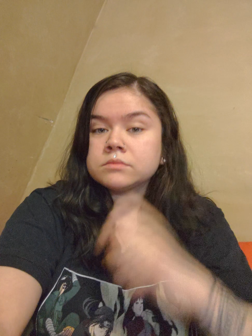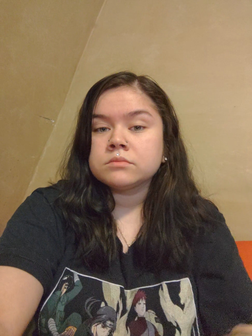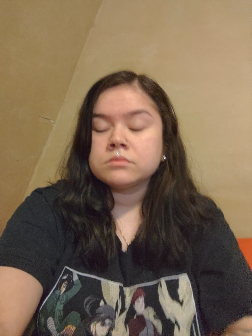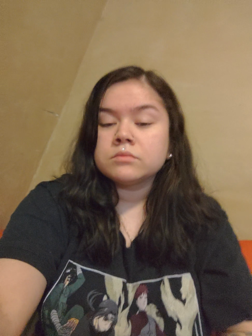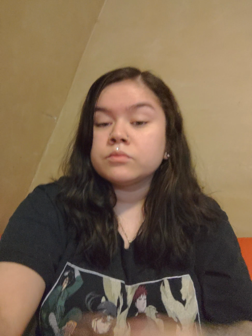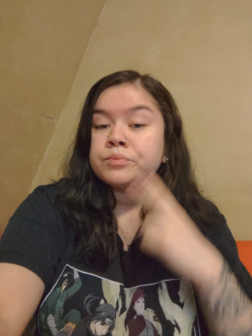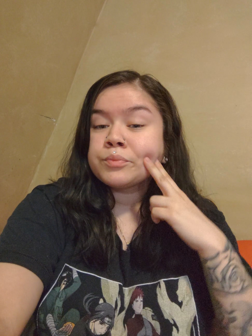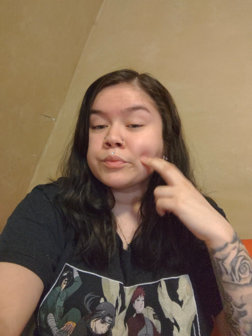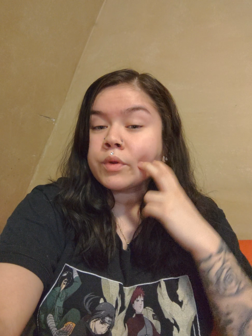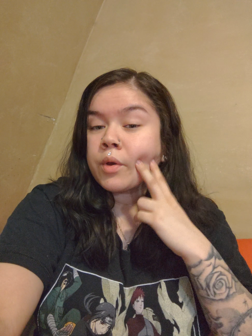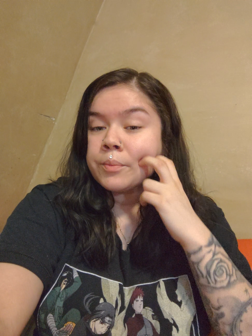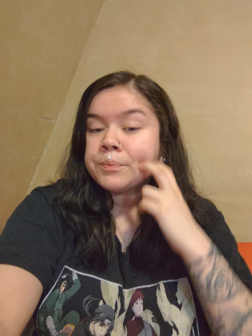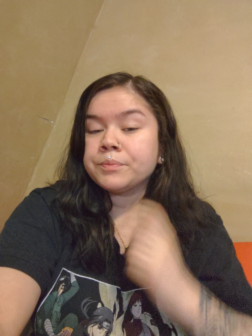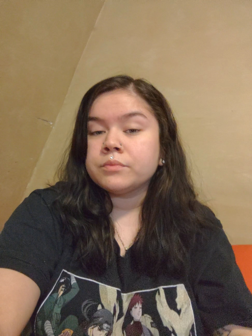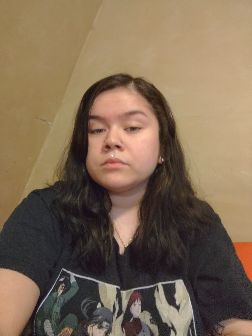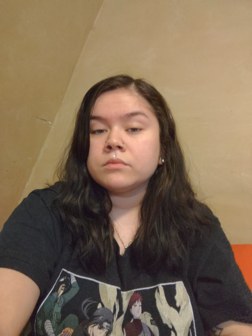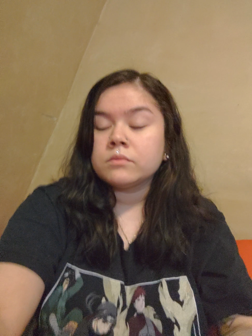gum